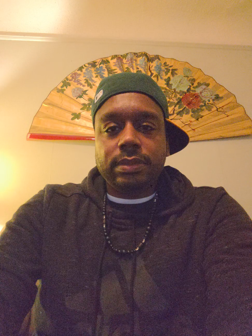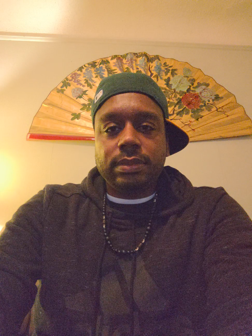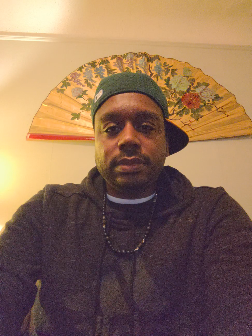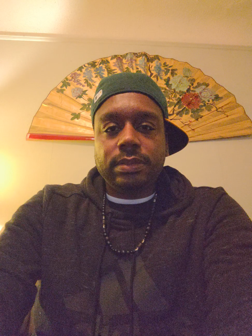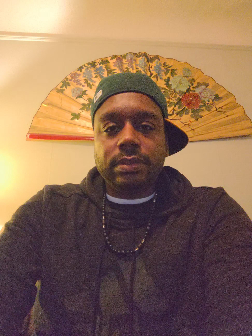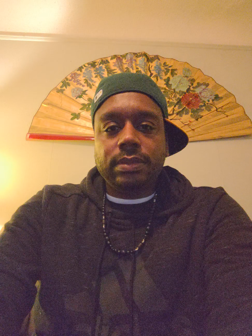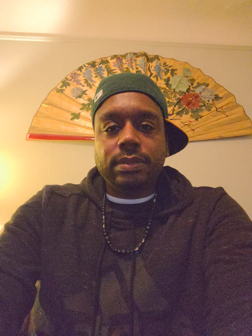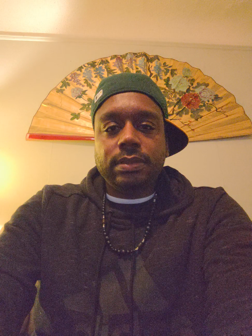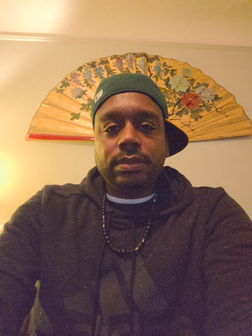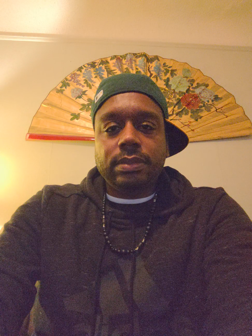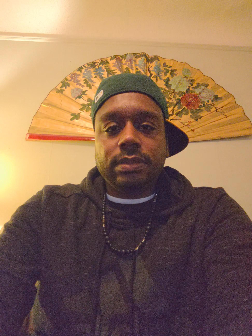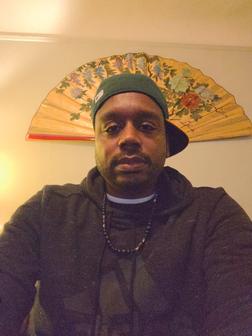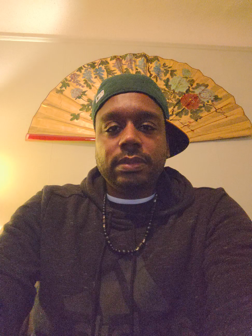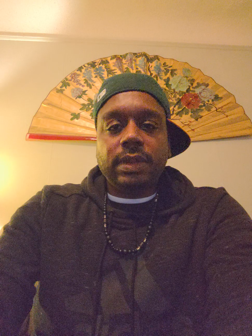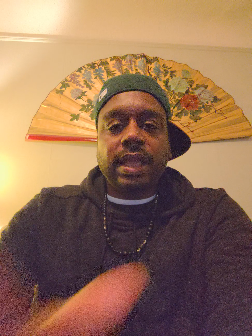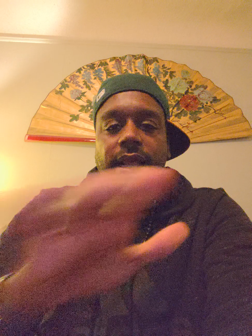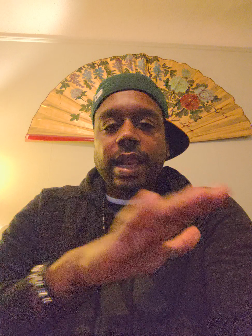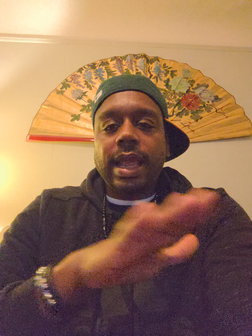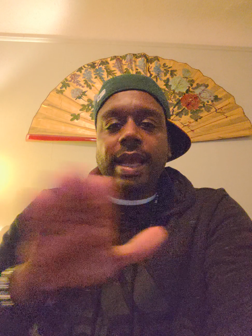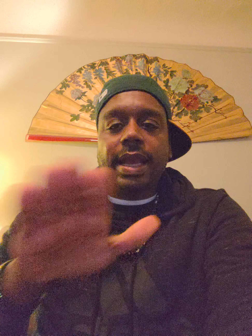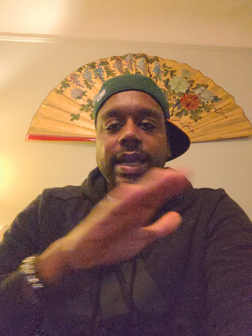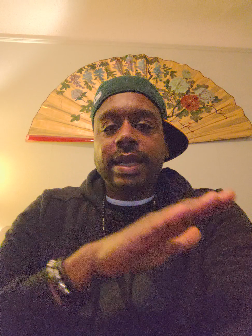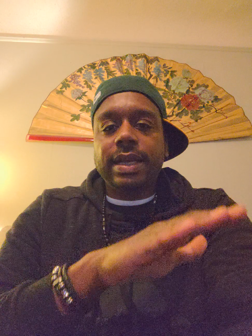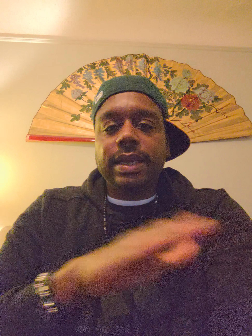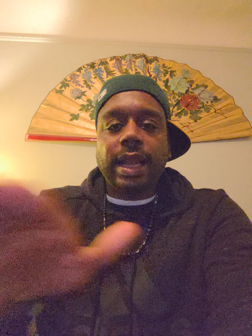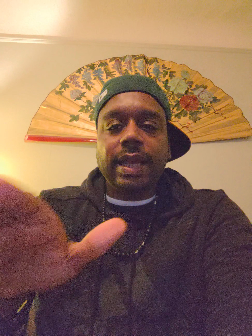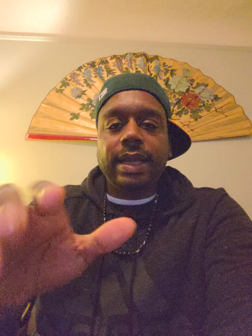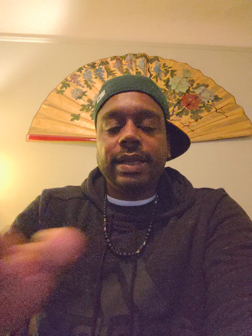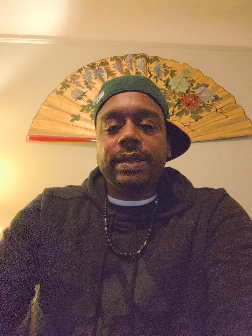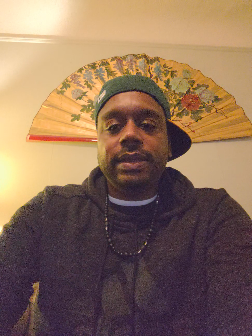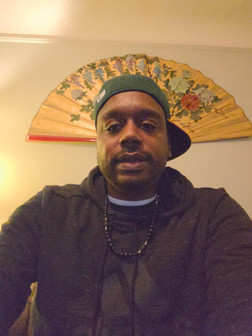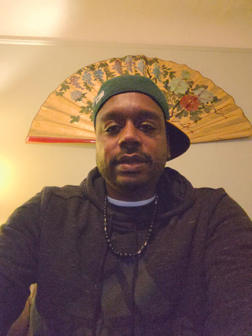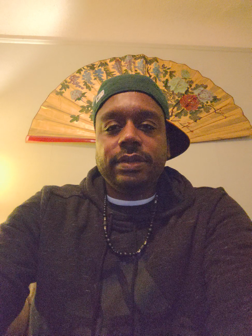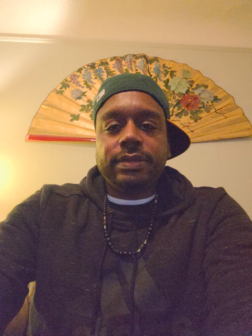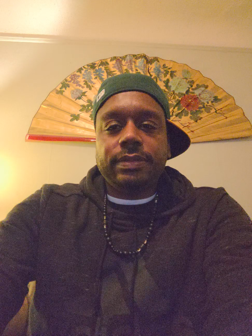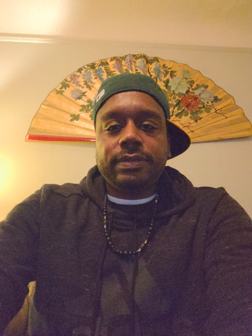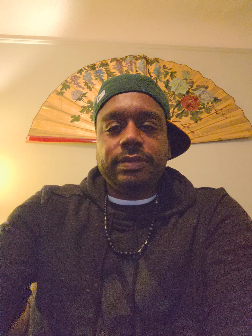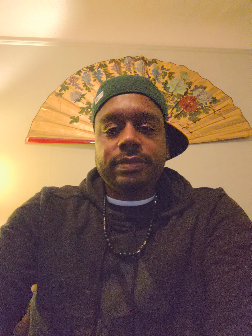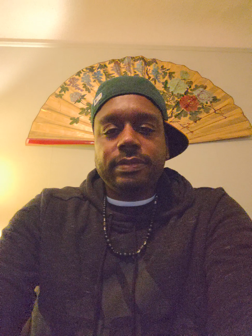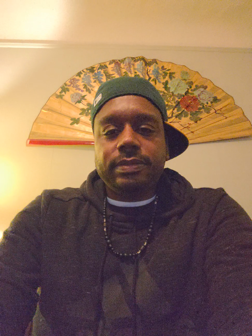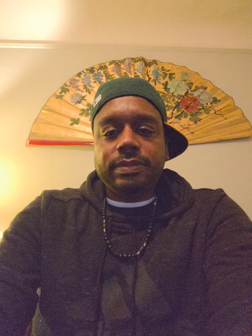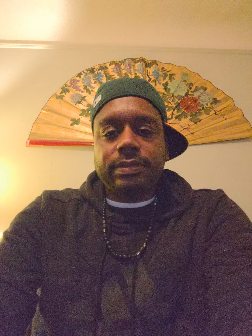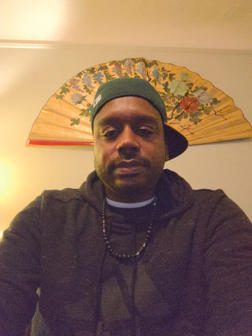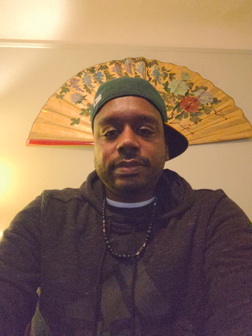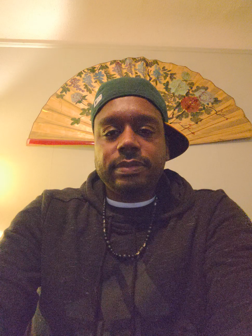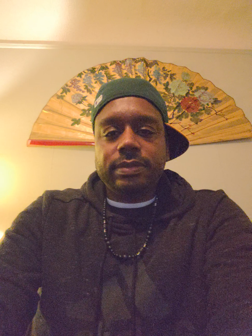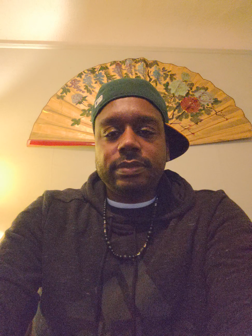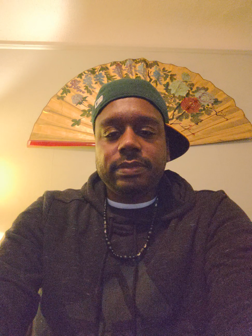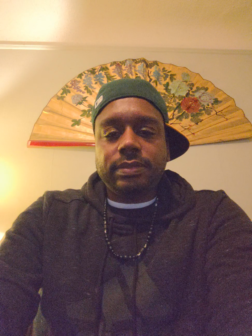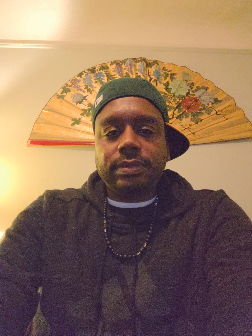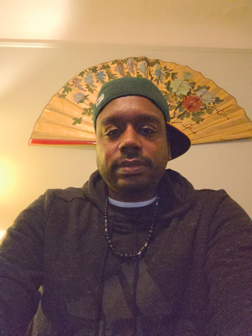clean